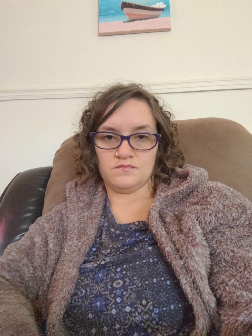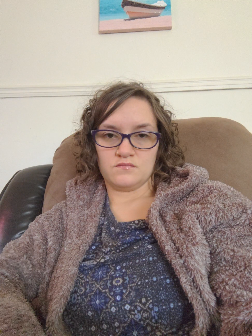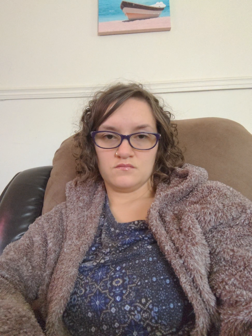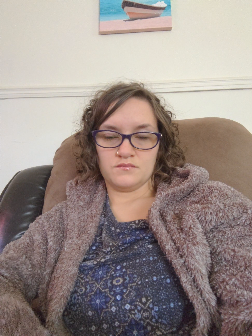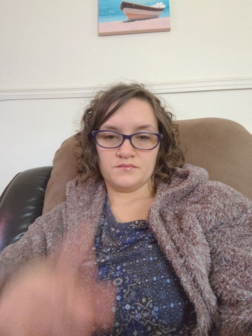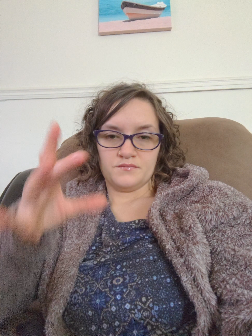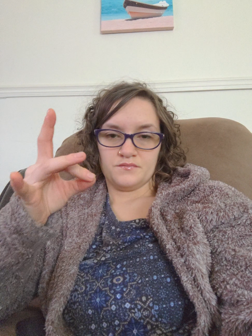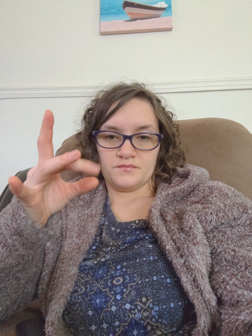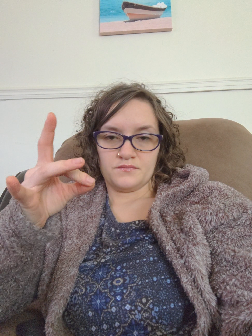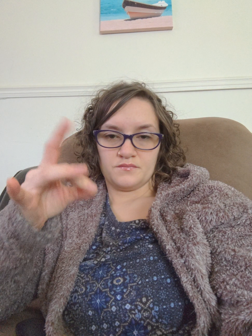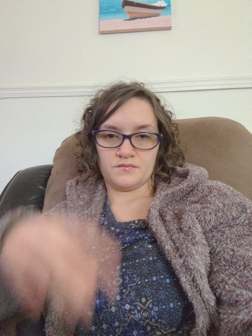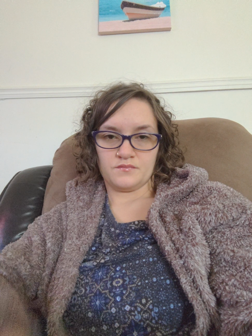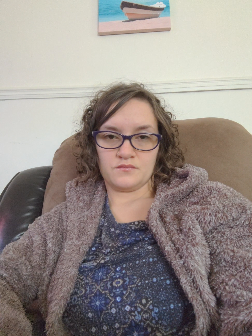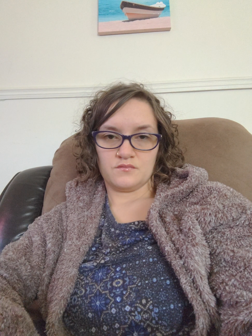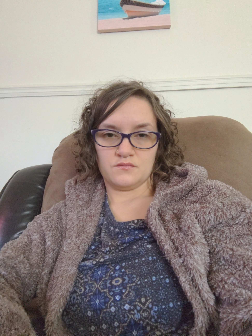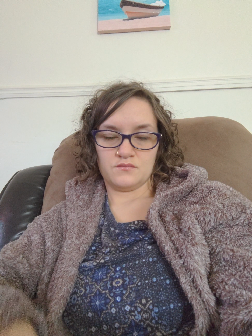sticky